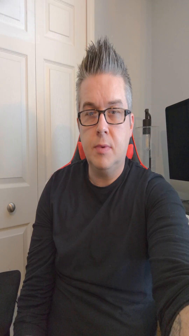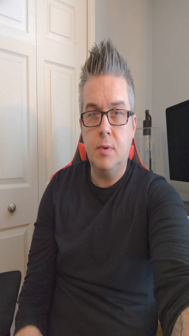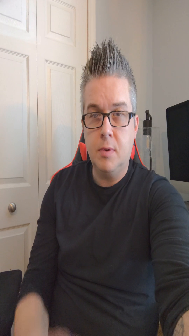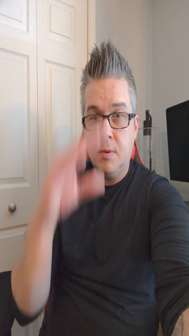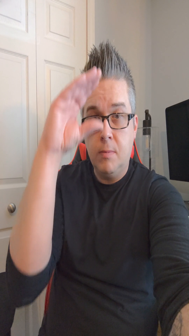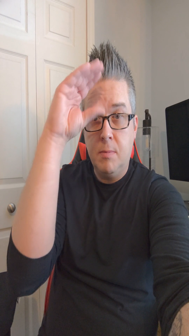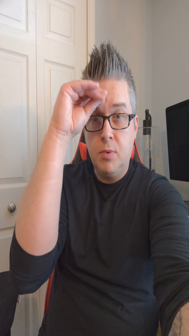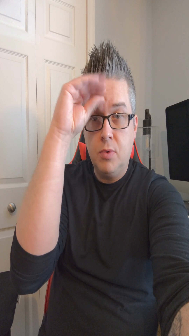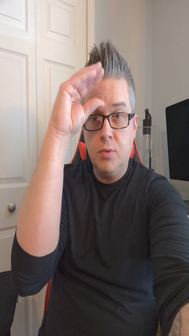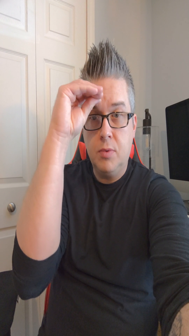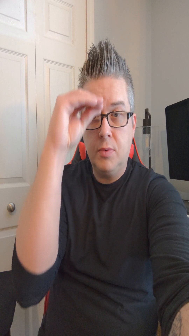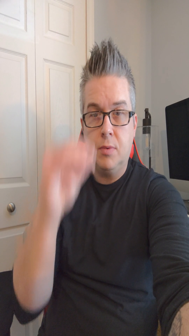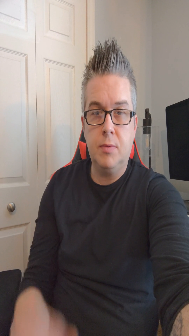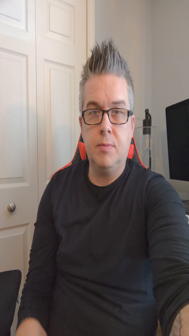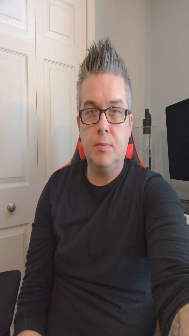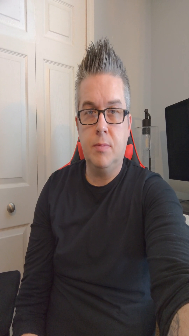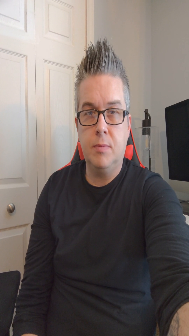boy